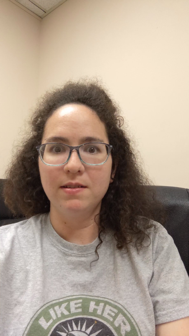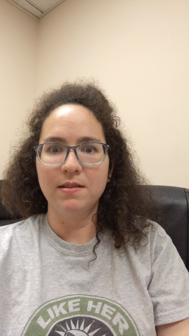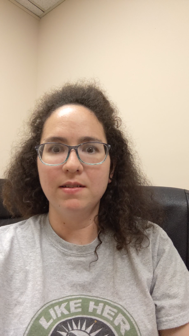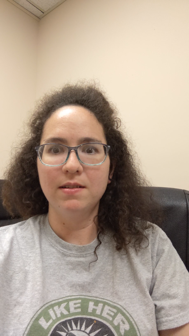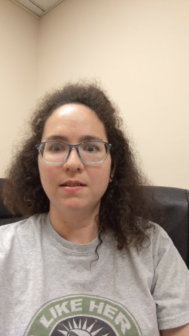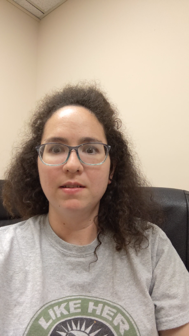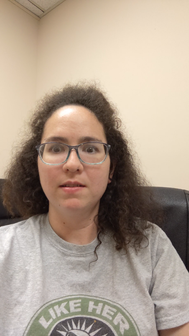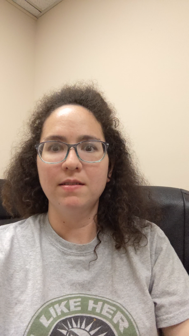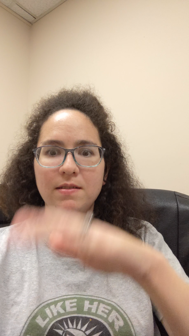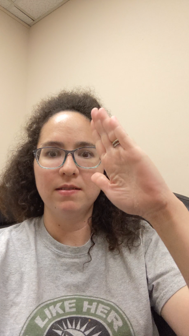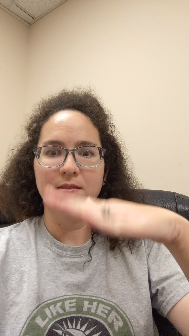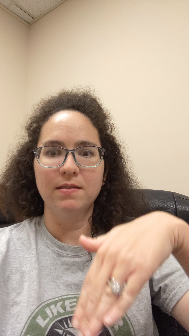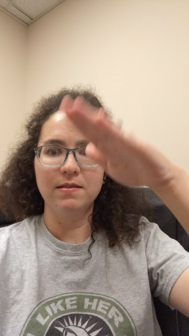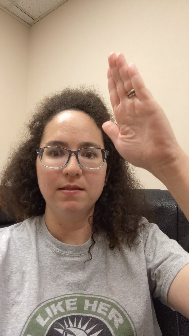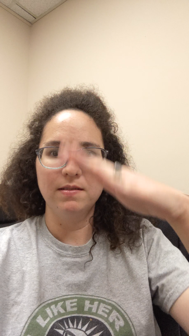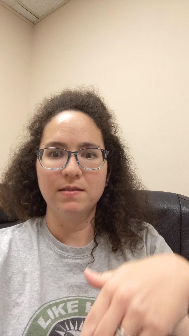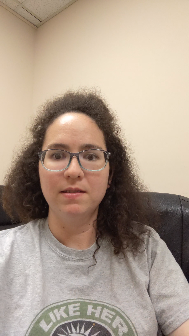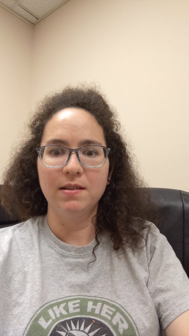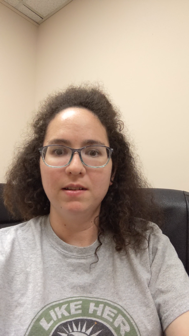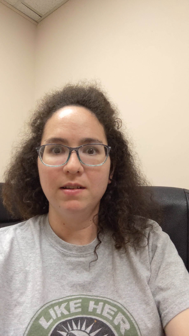paint